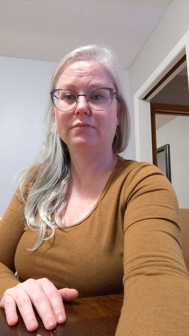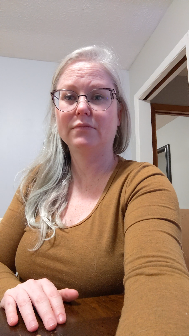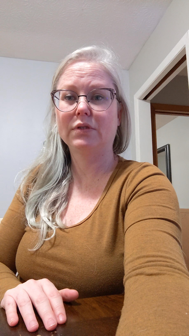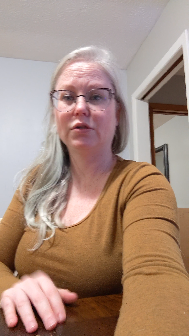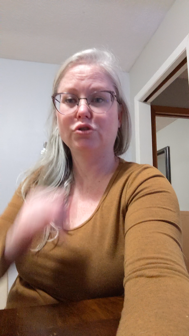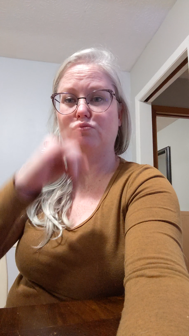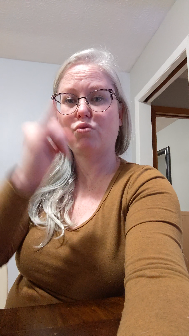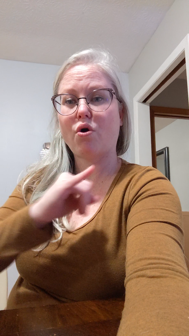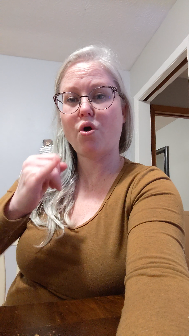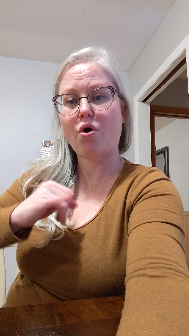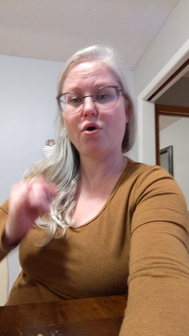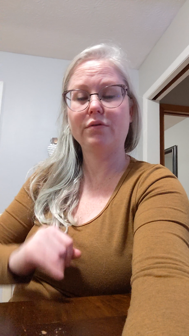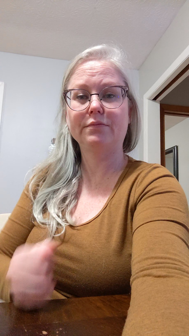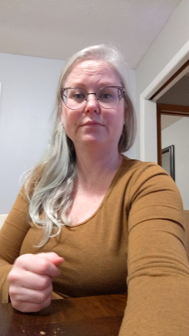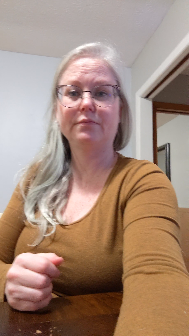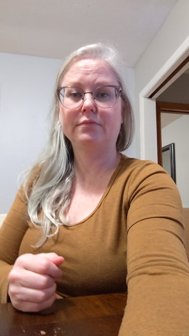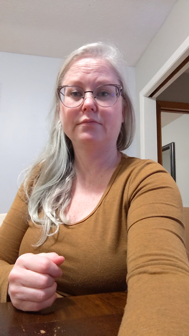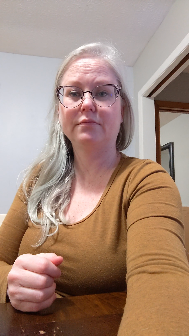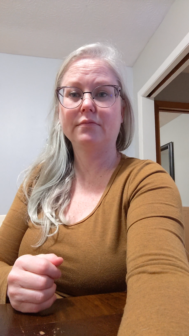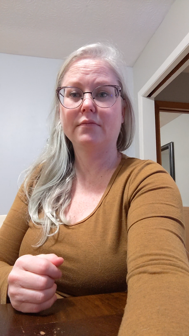draw